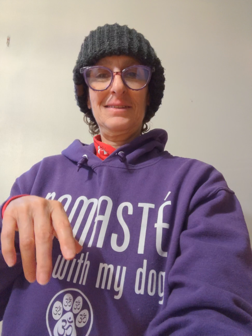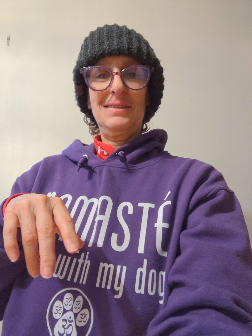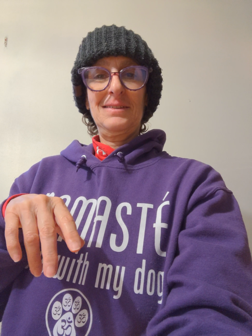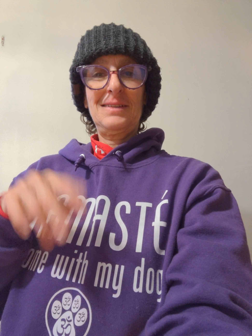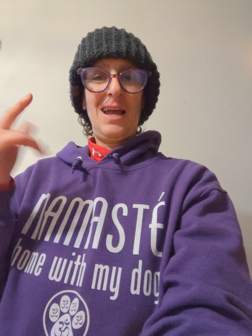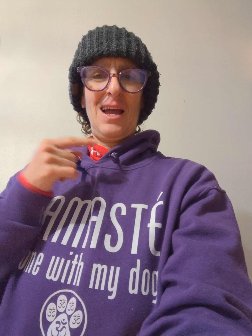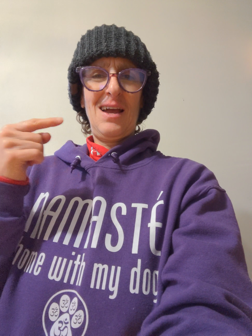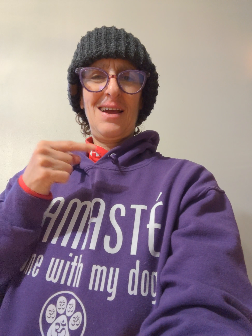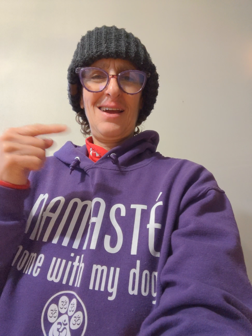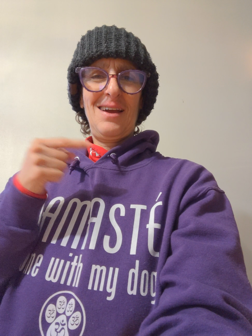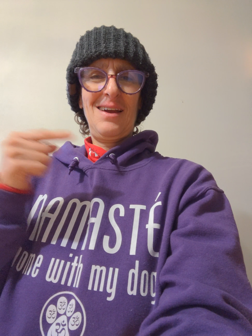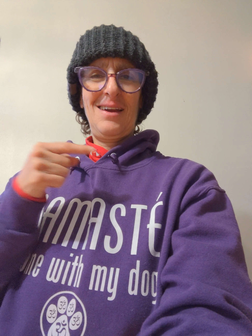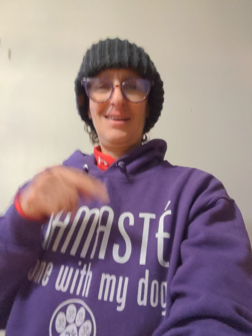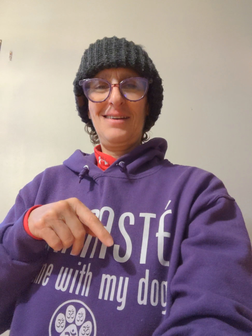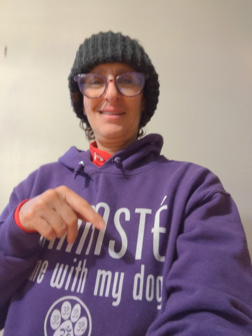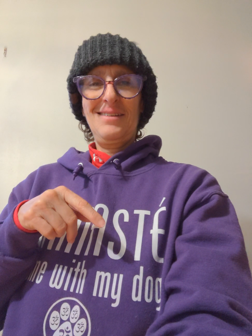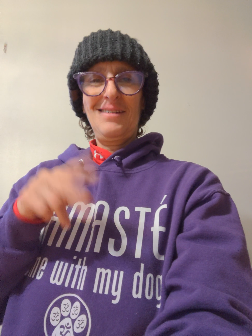owie